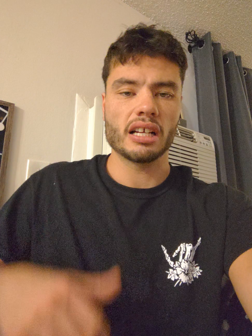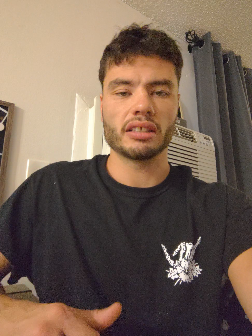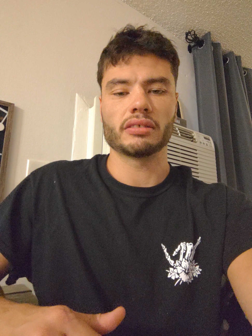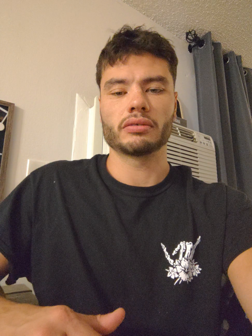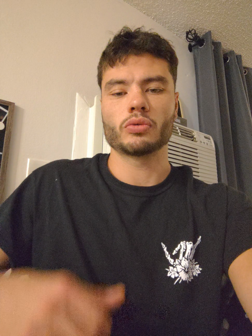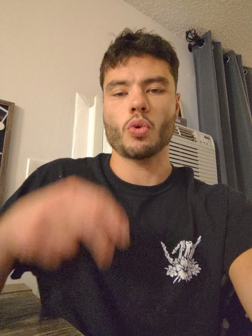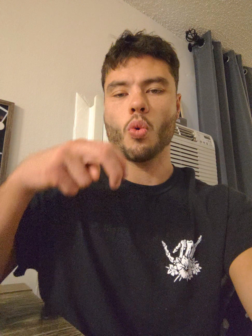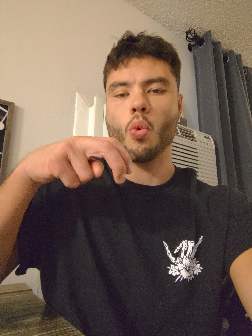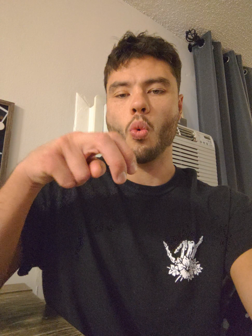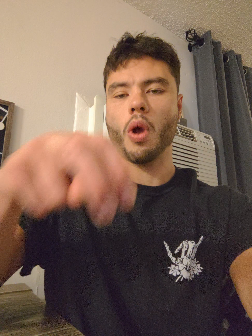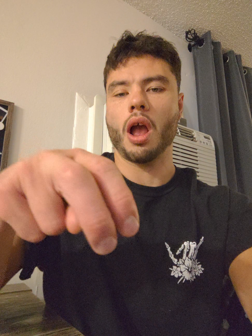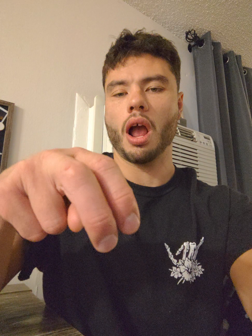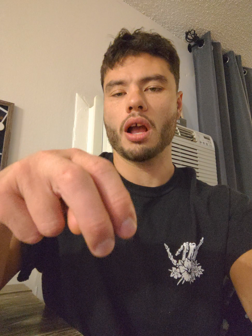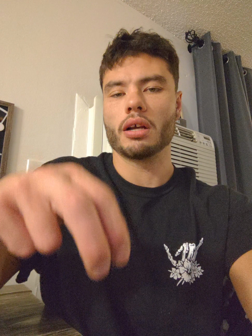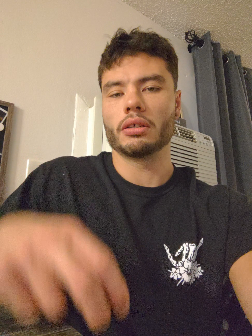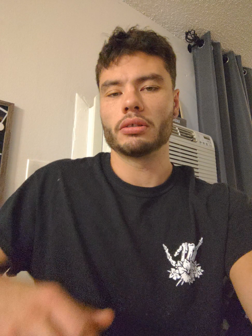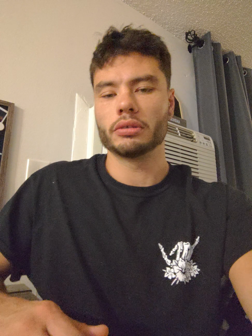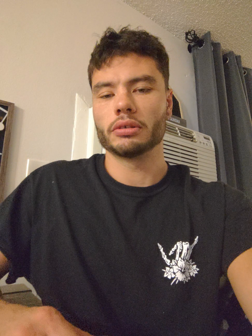ride